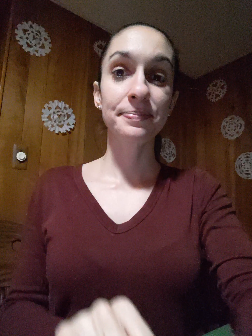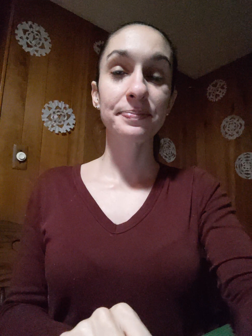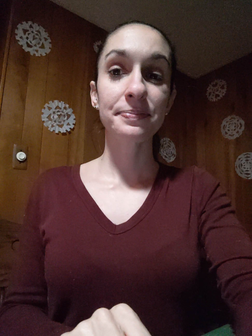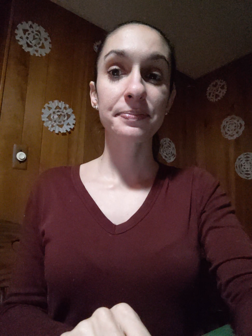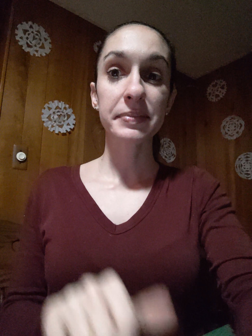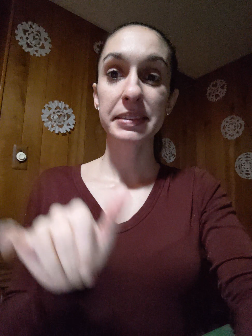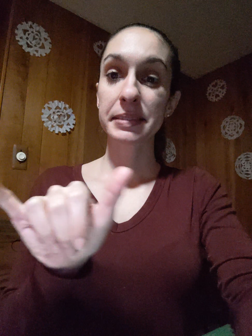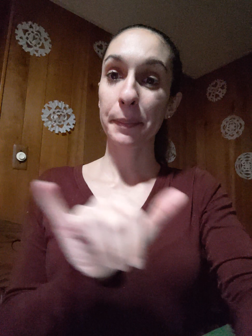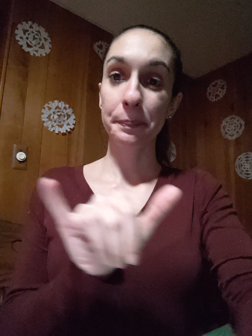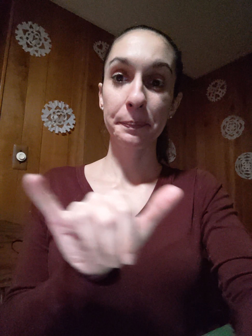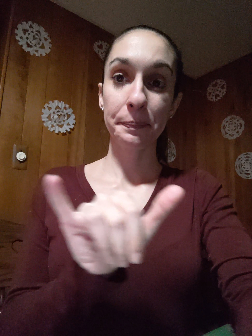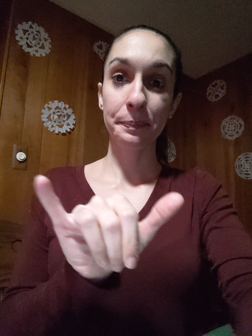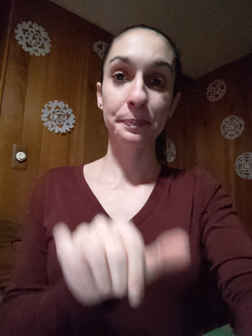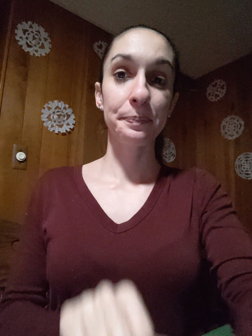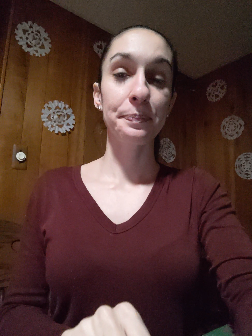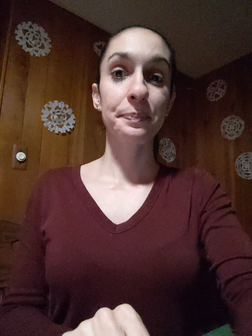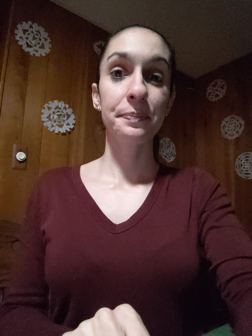same